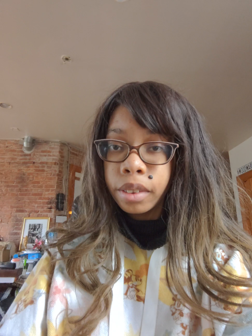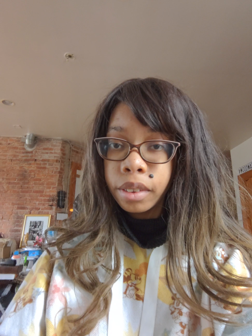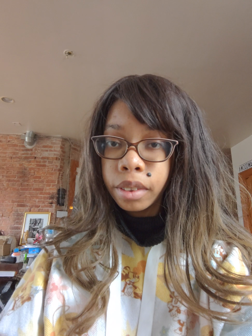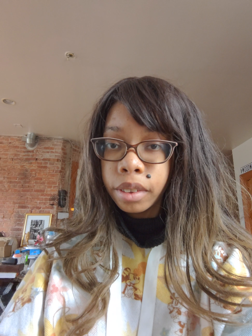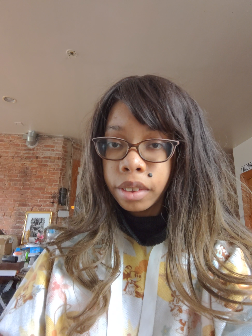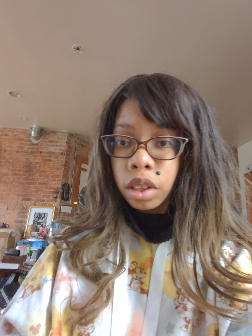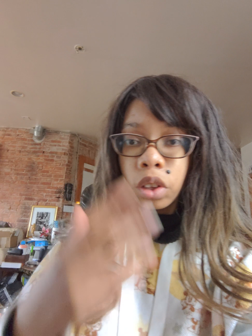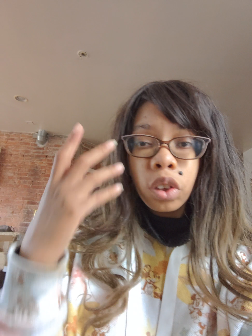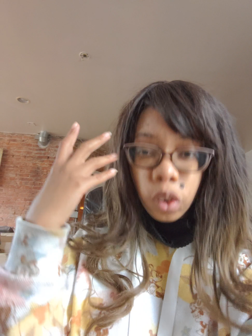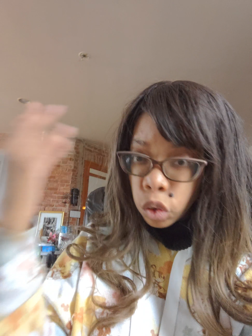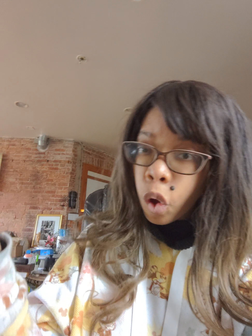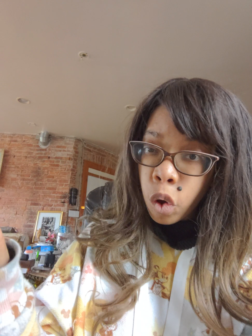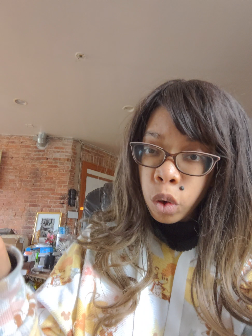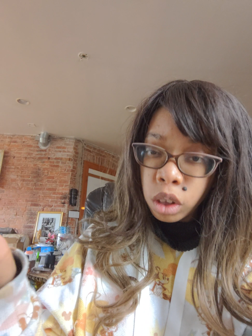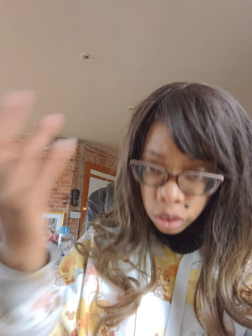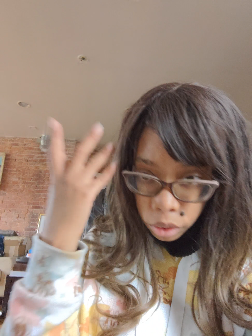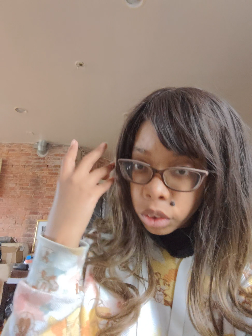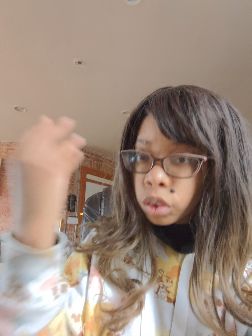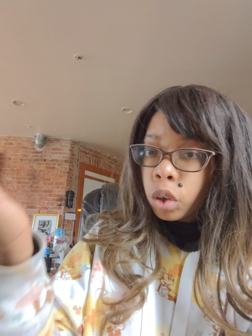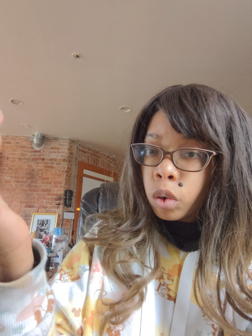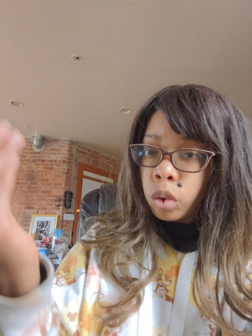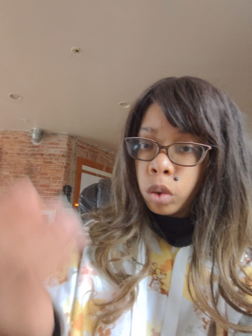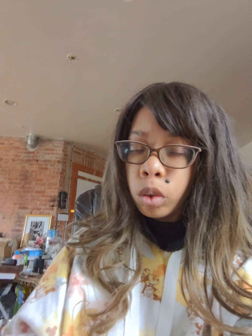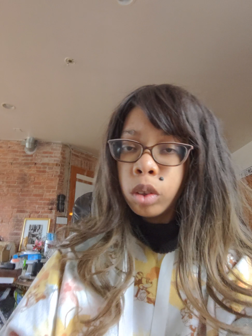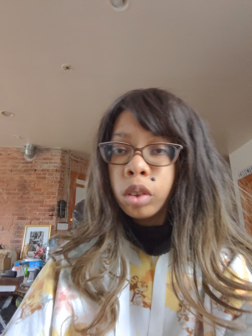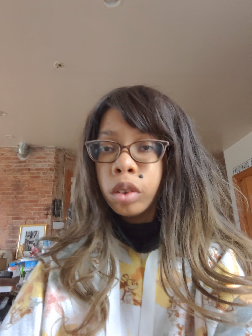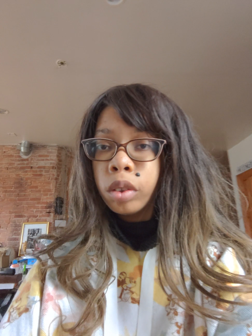go